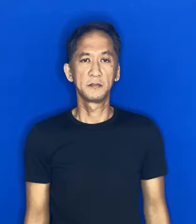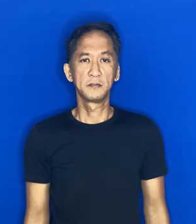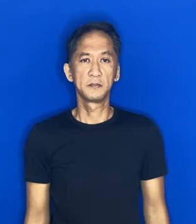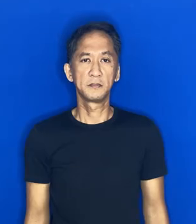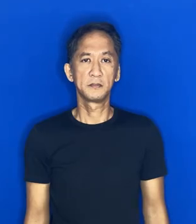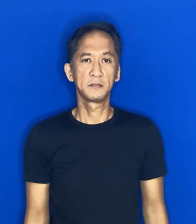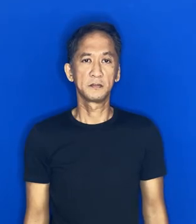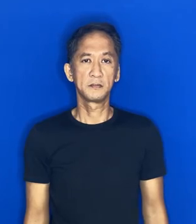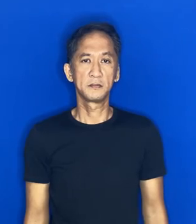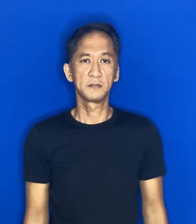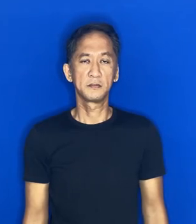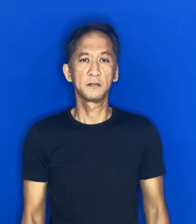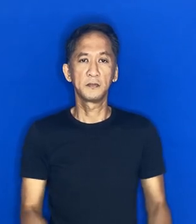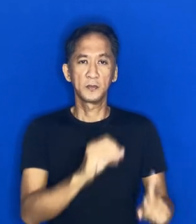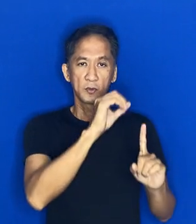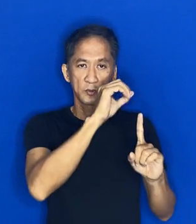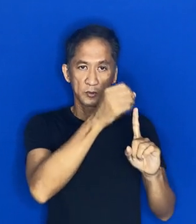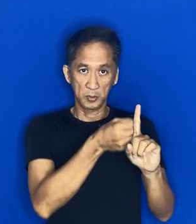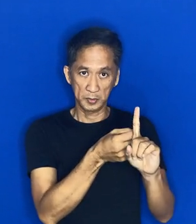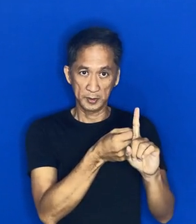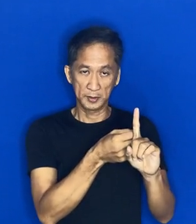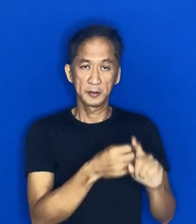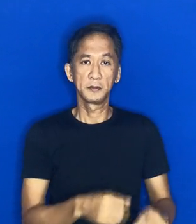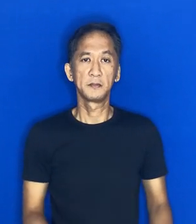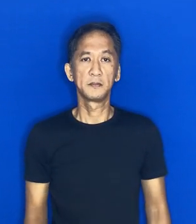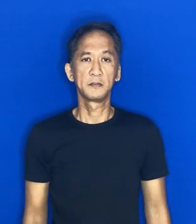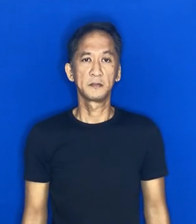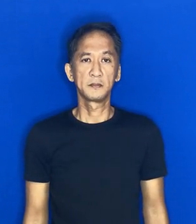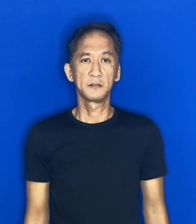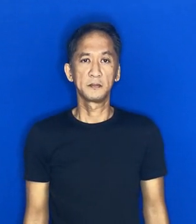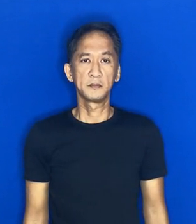october